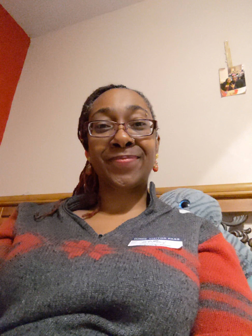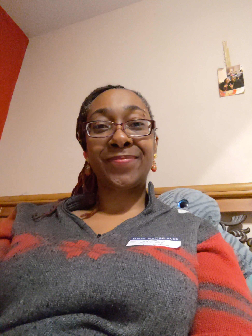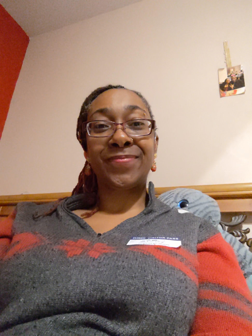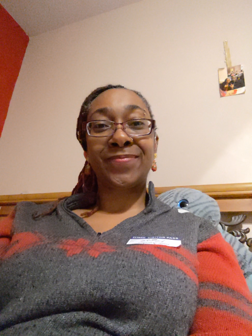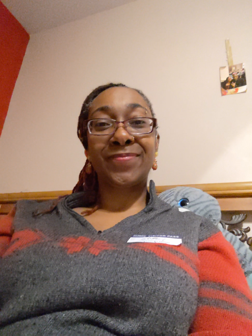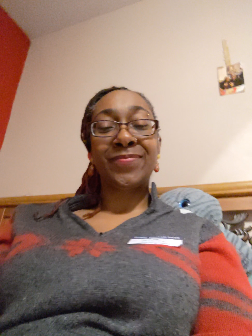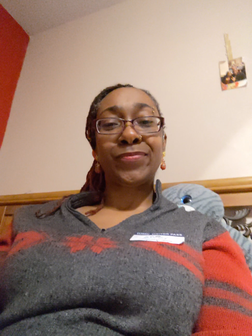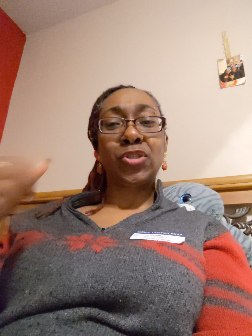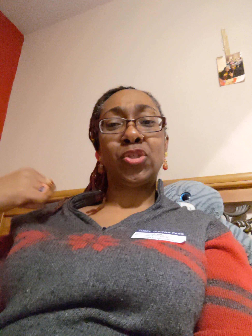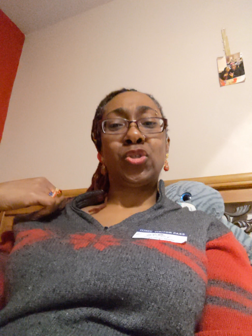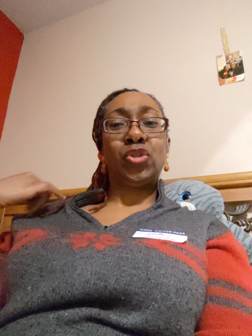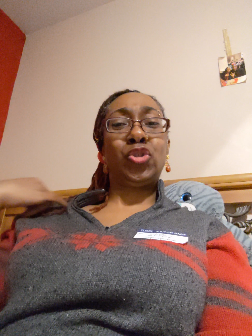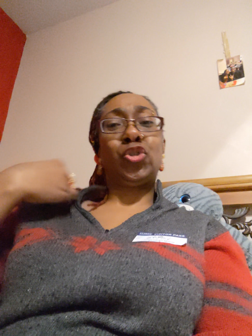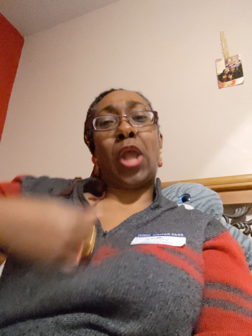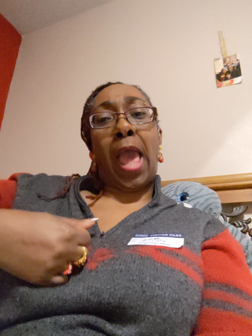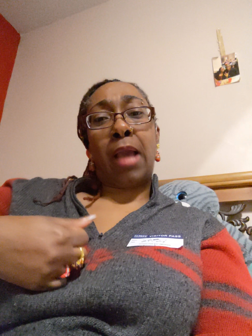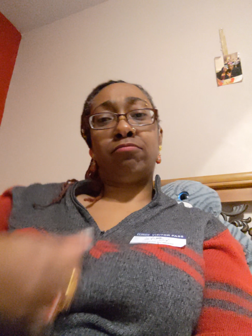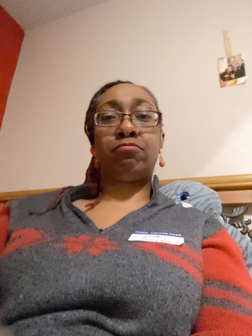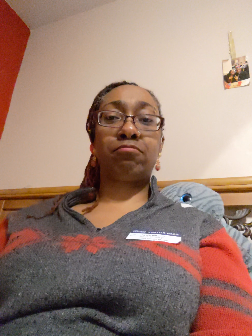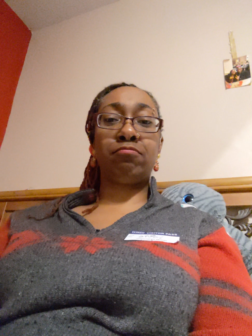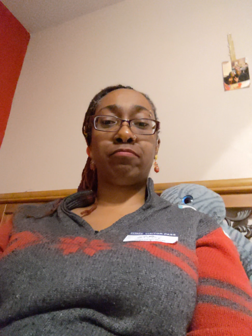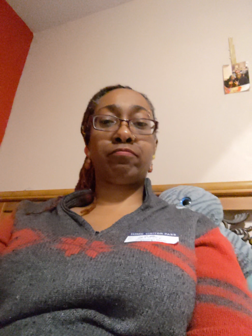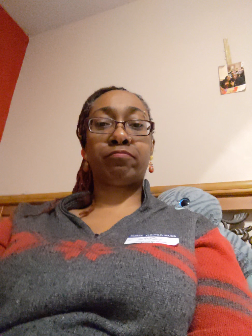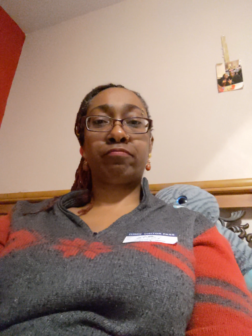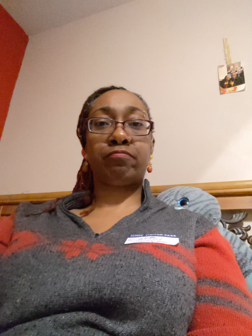jacket